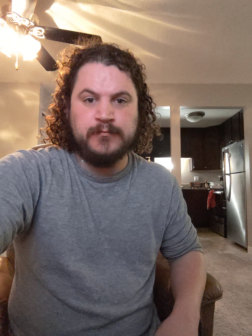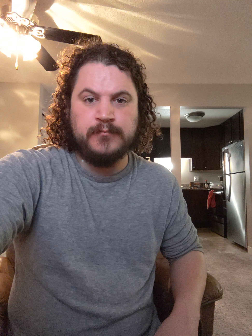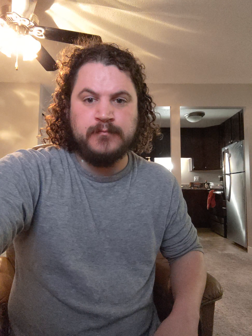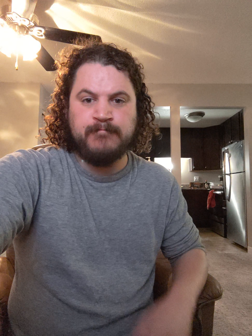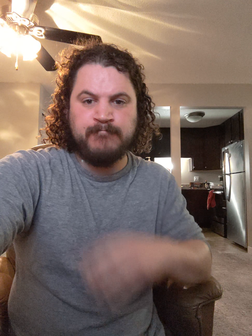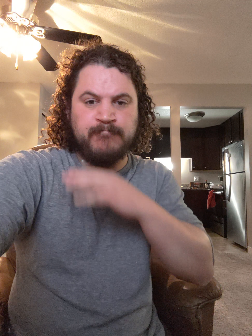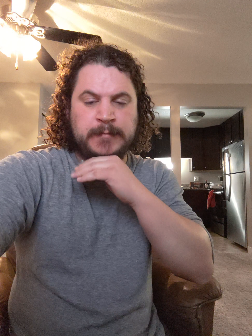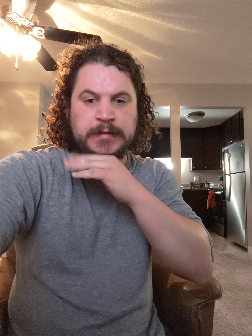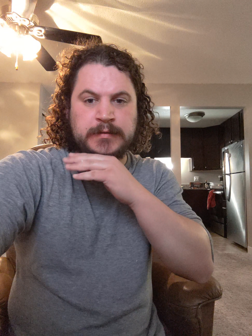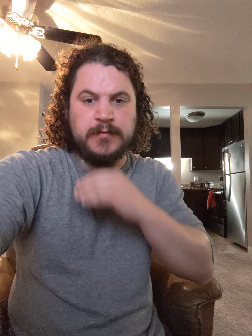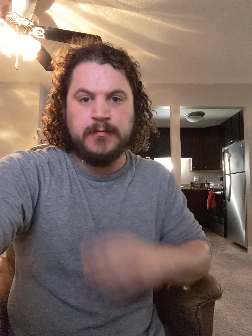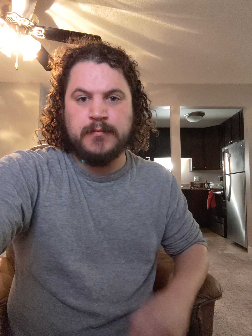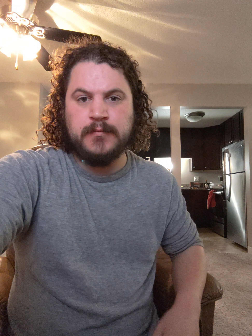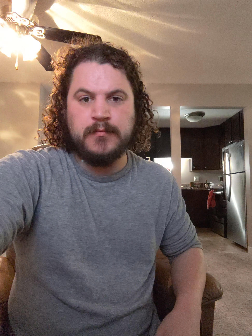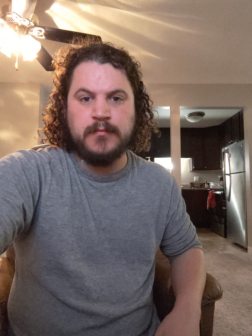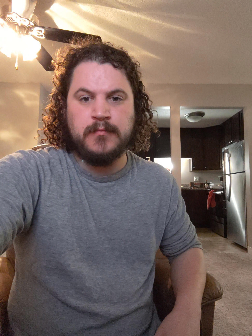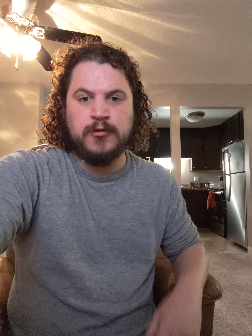pig